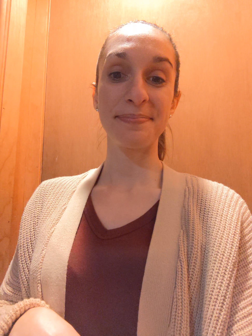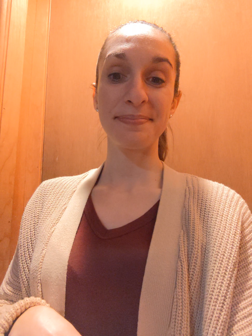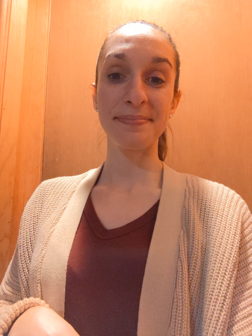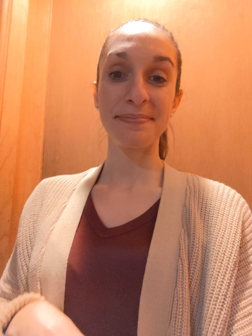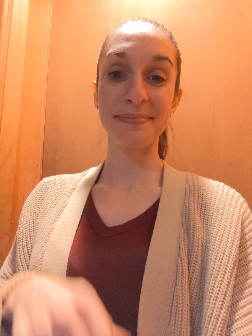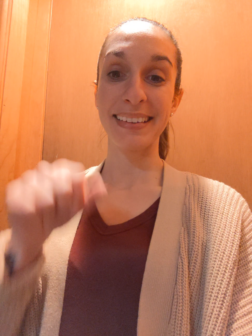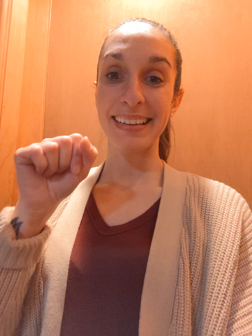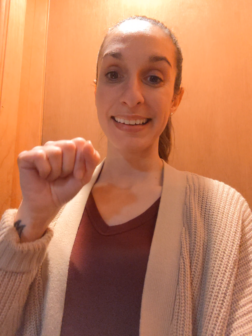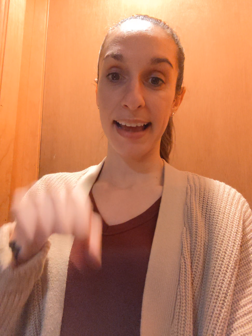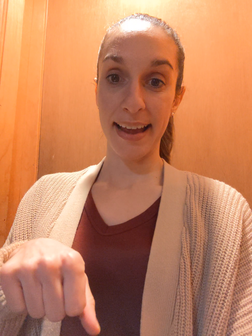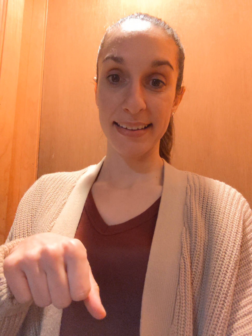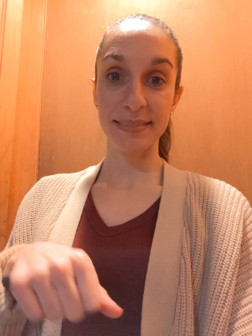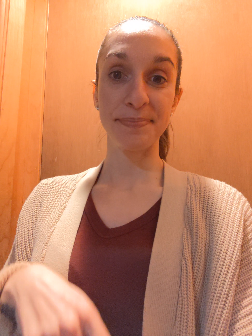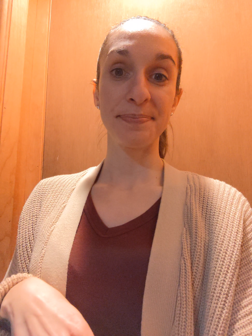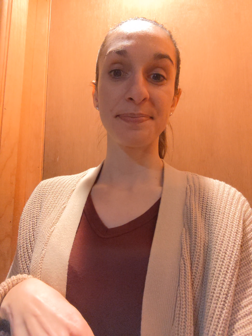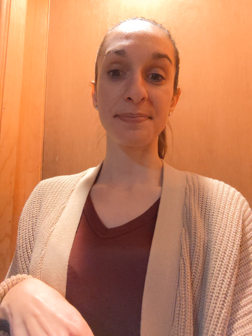can